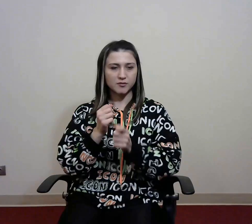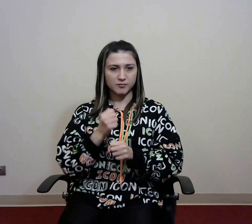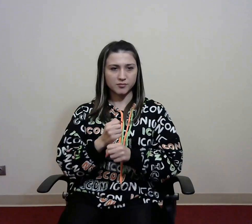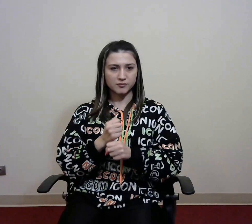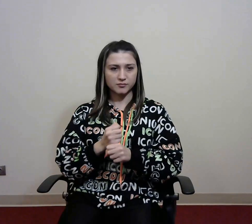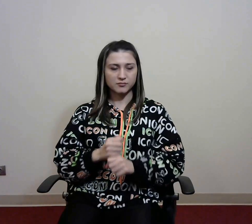etmək